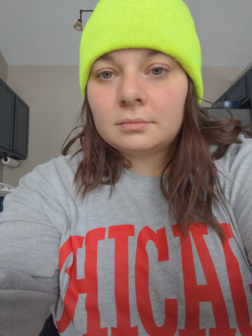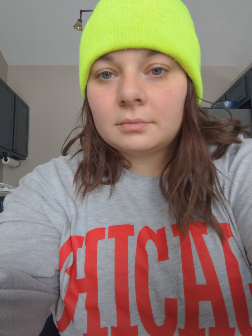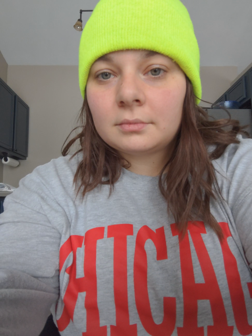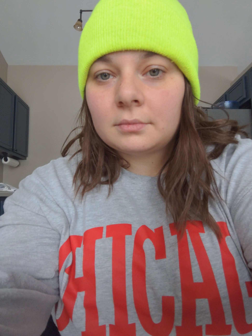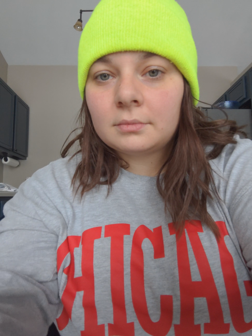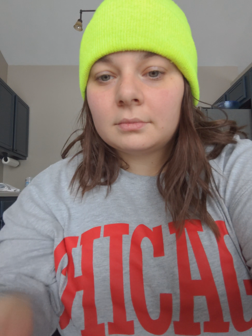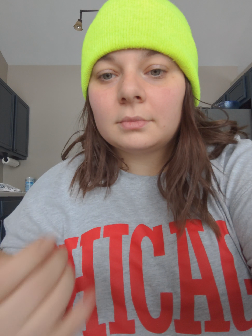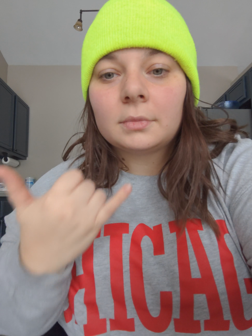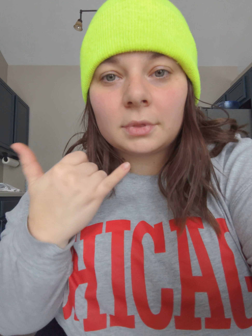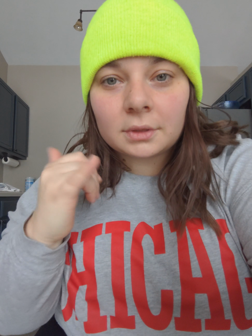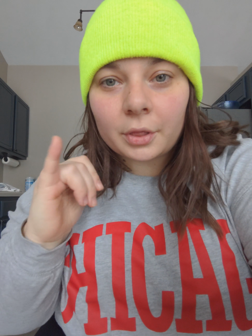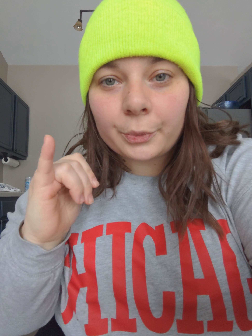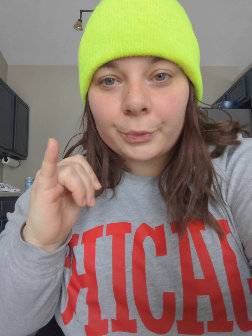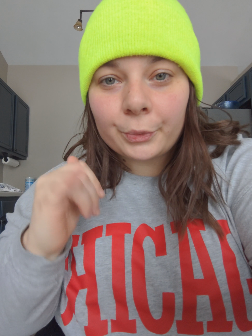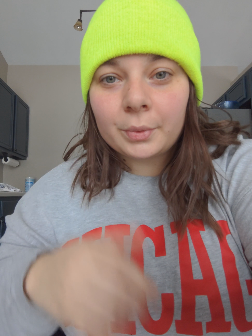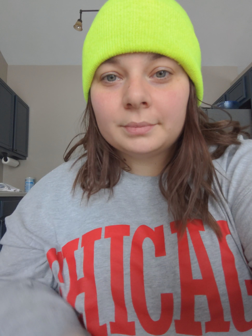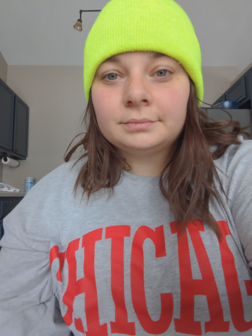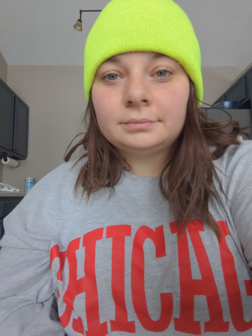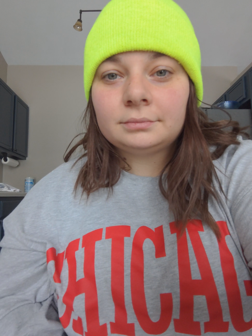yellow